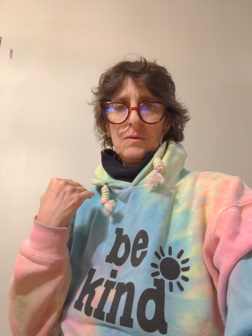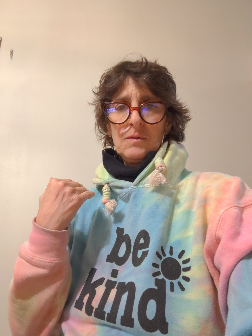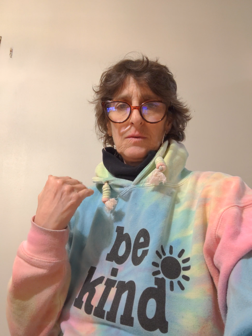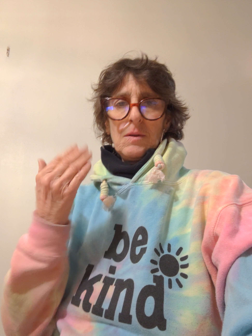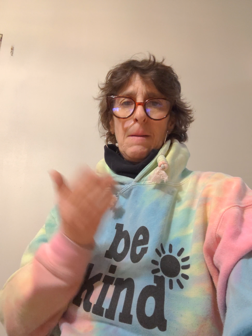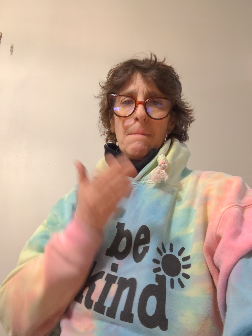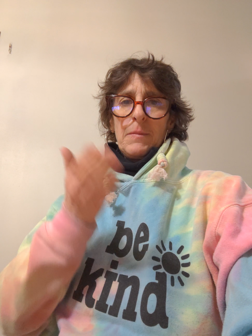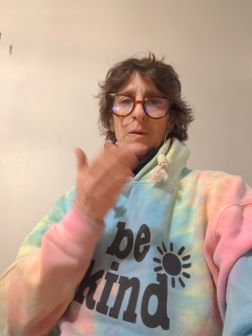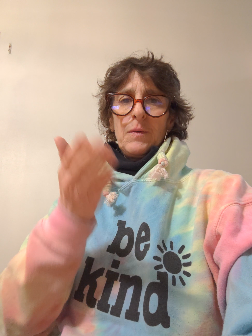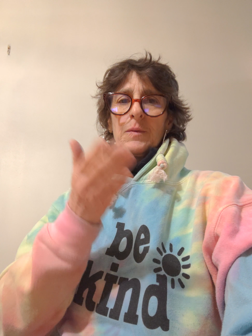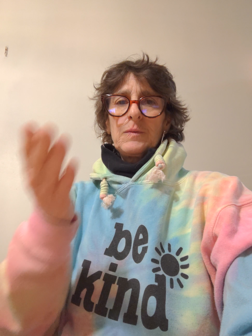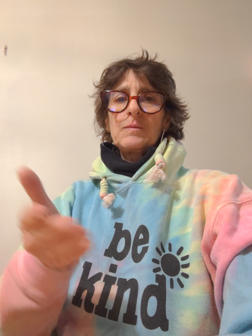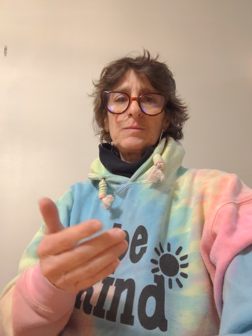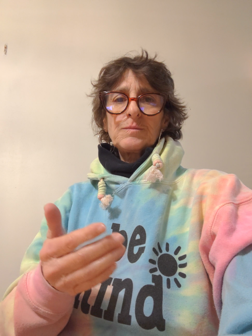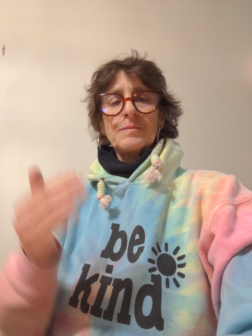boat